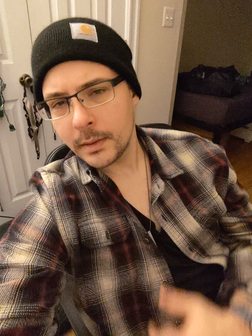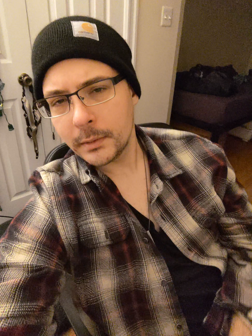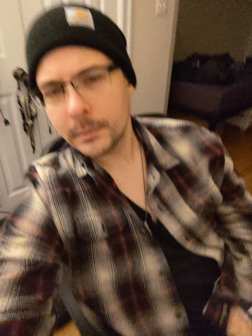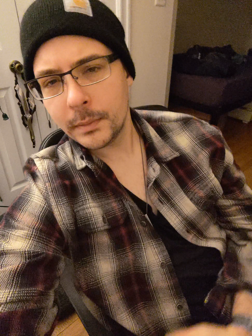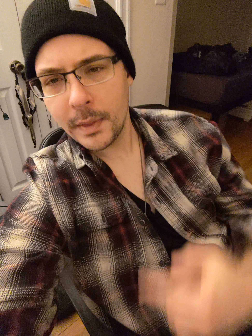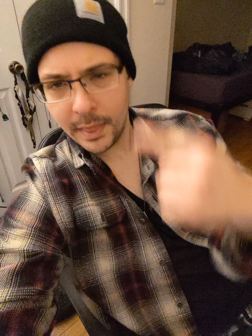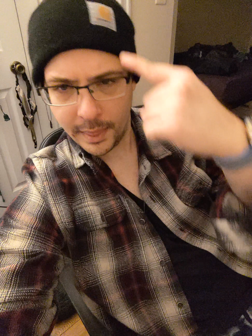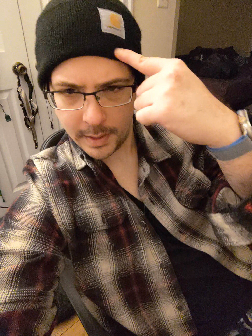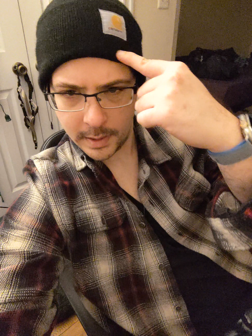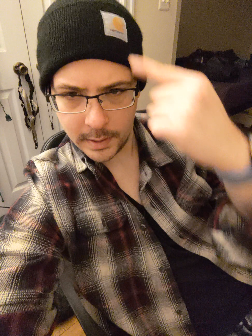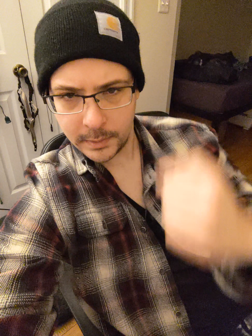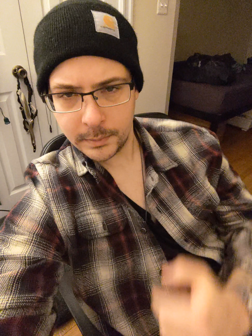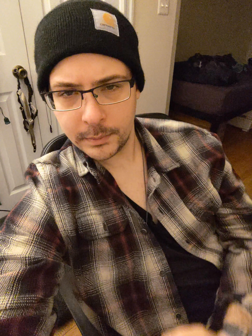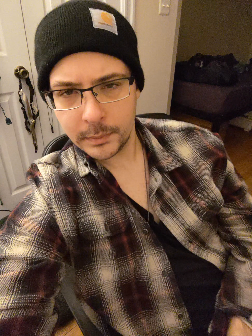think